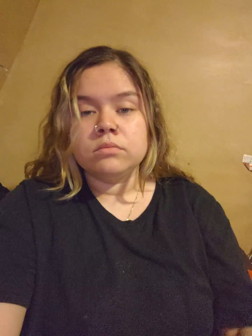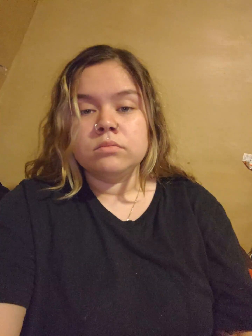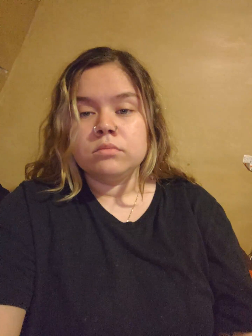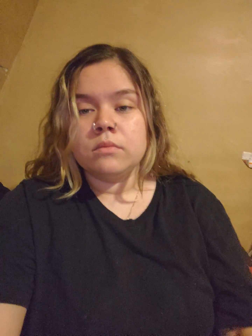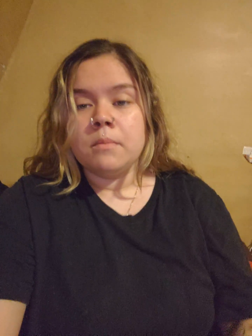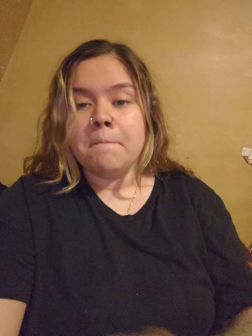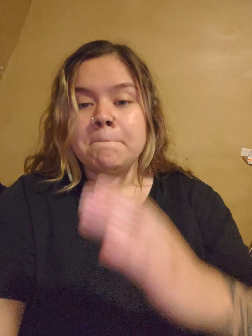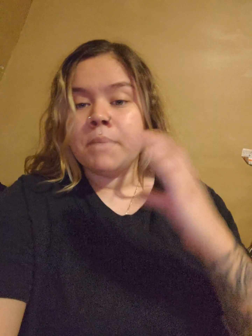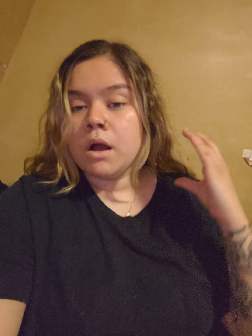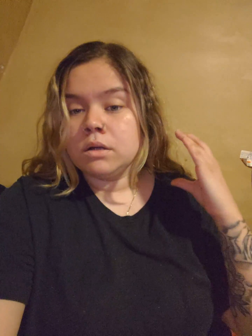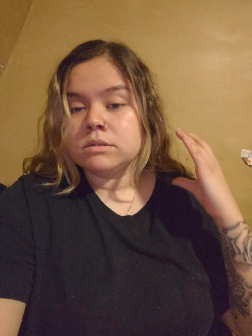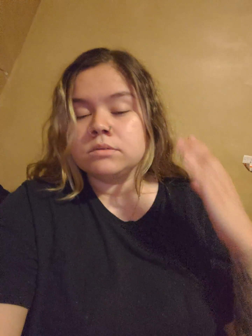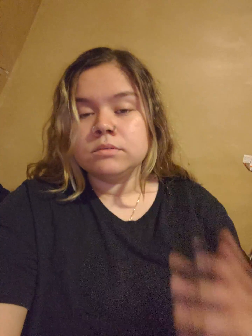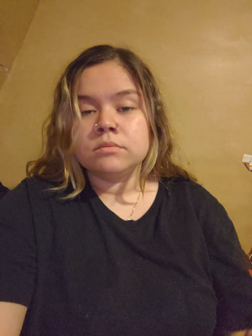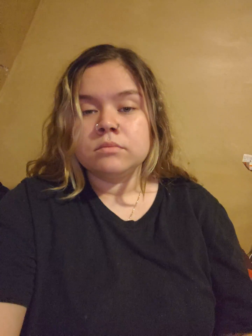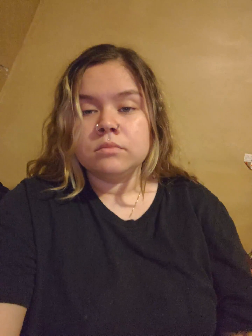bus